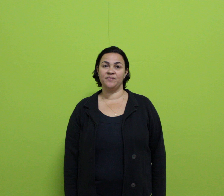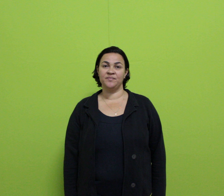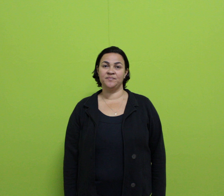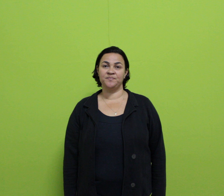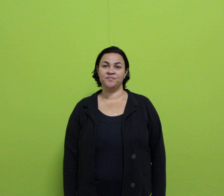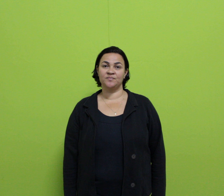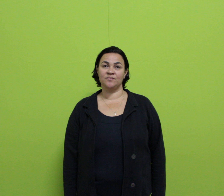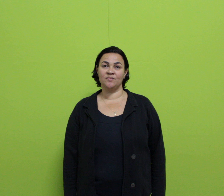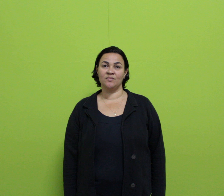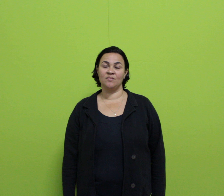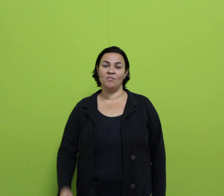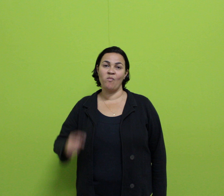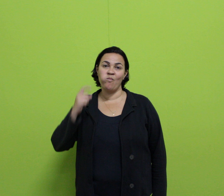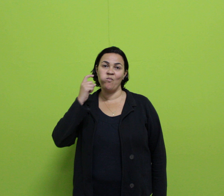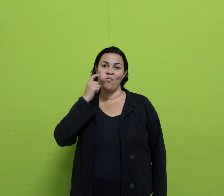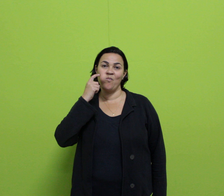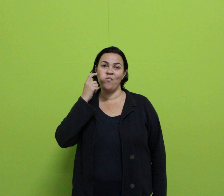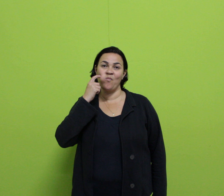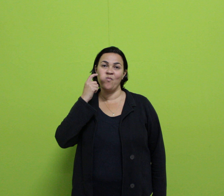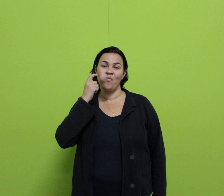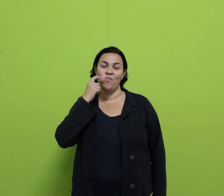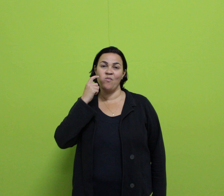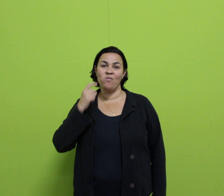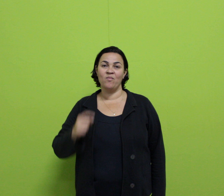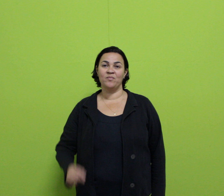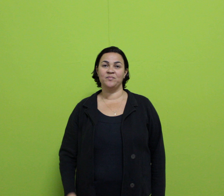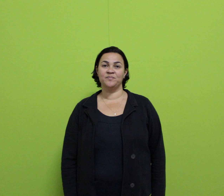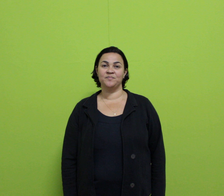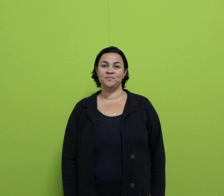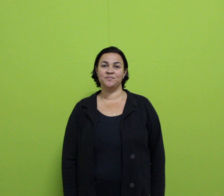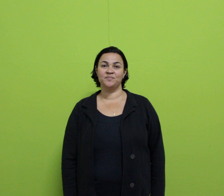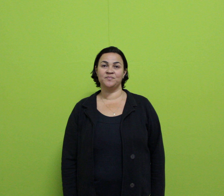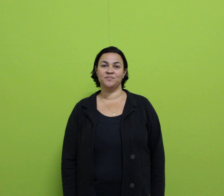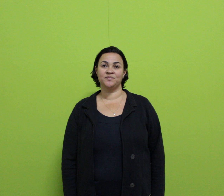bala